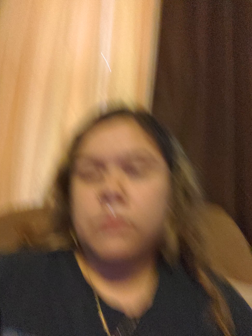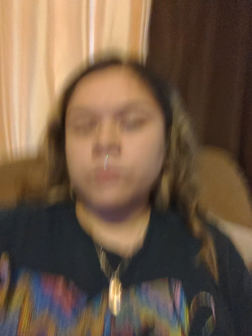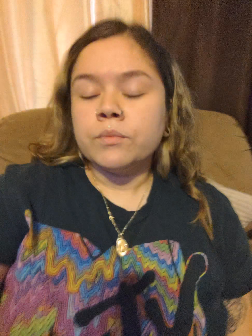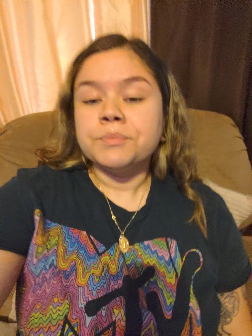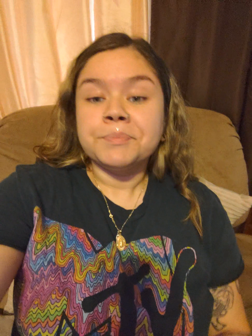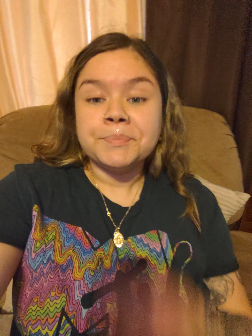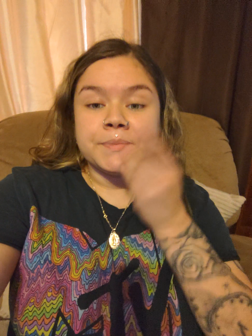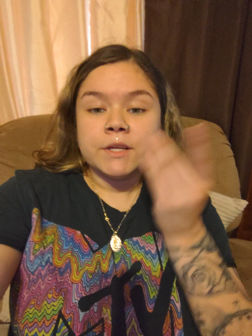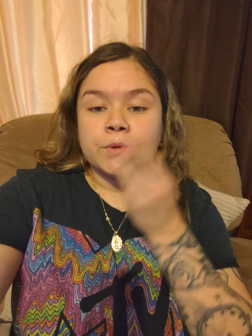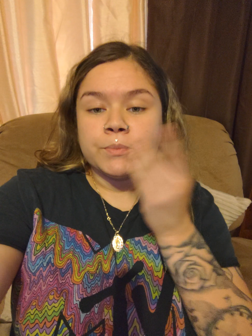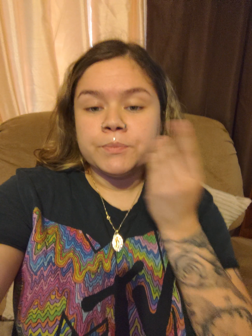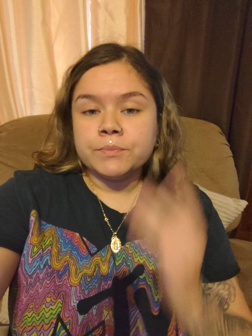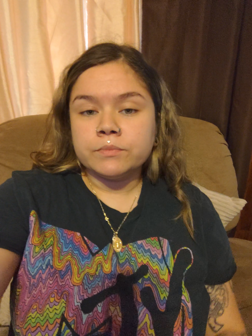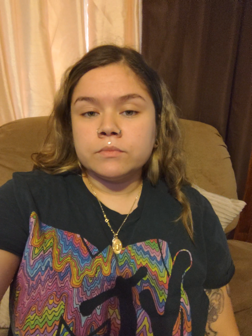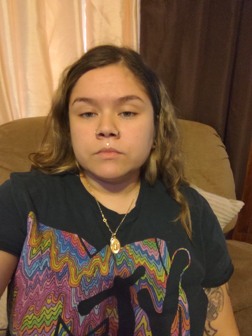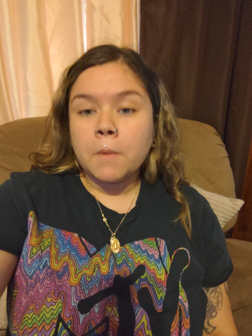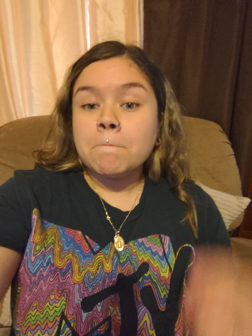dinner